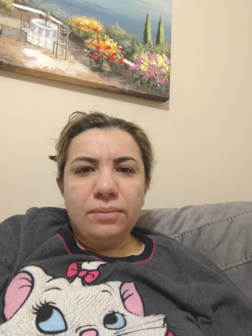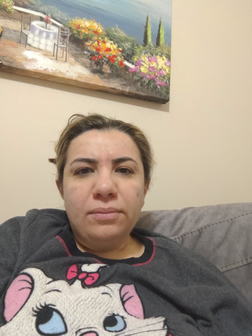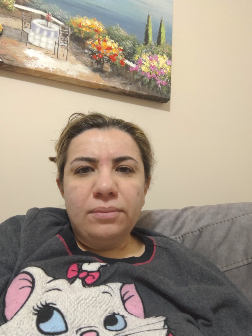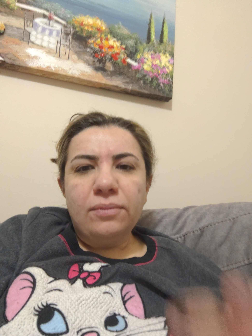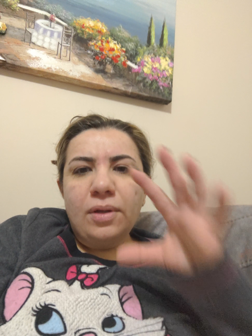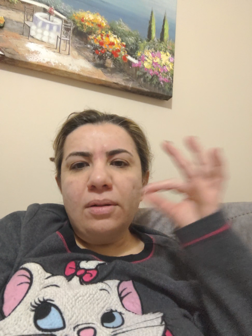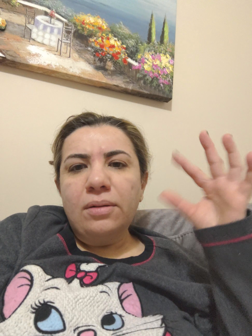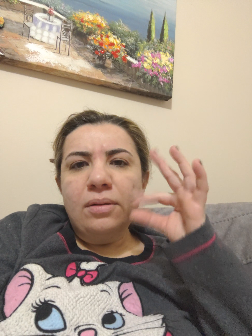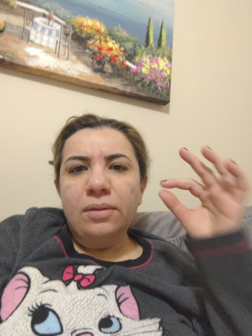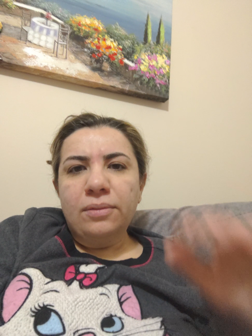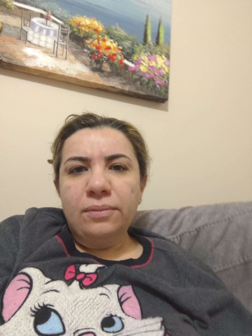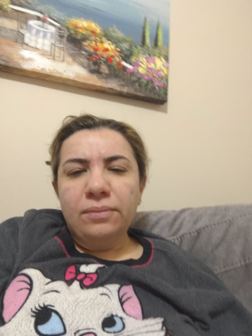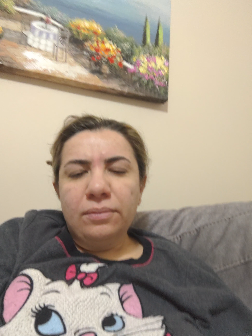cat